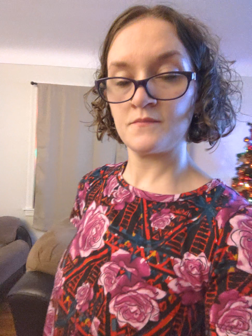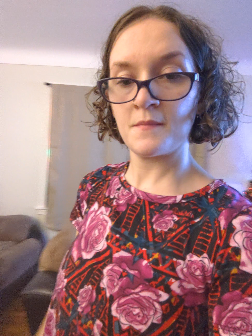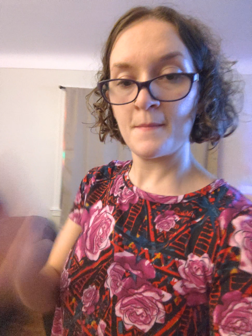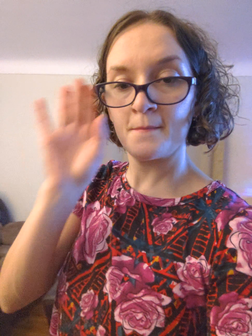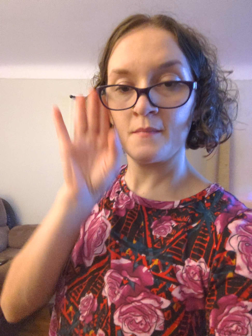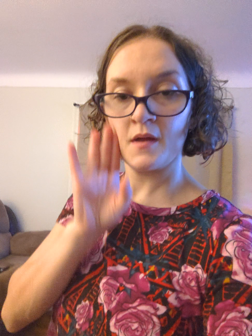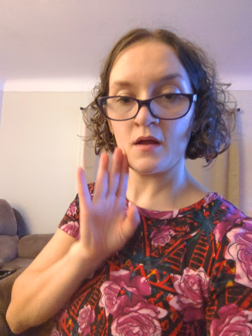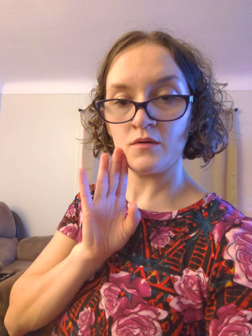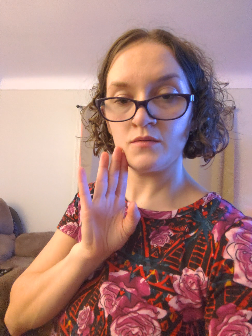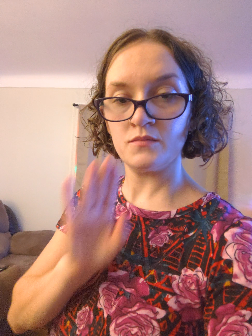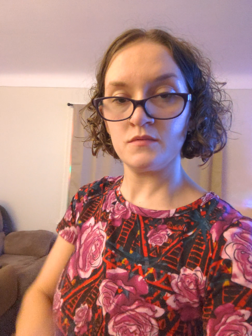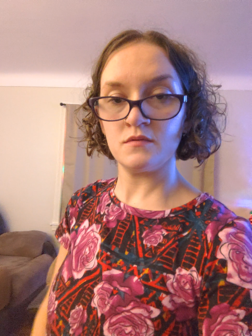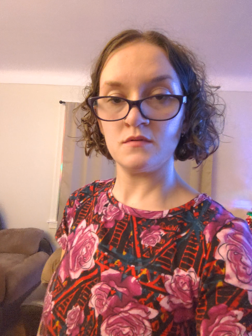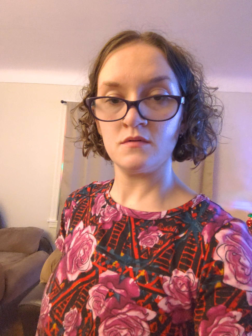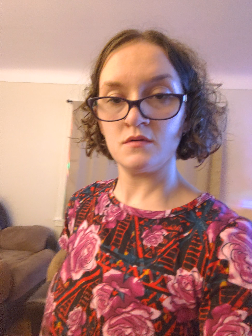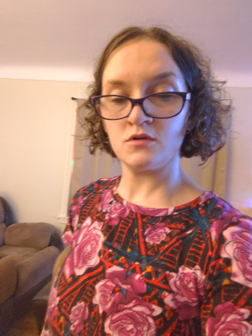brown